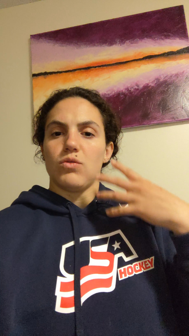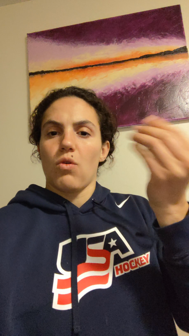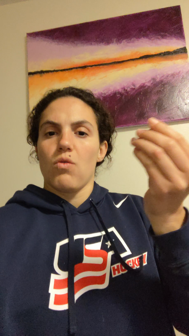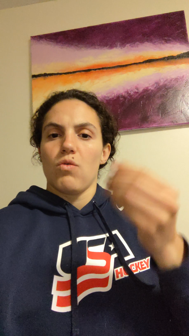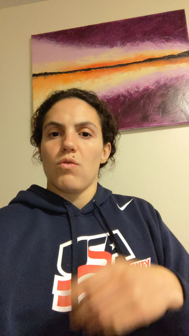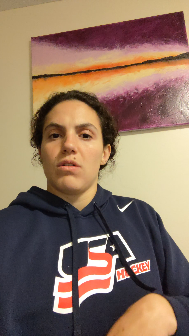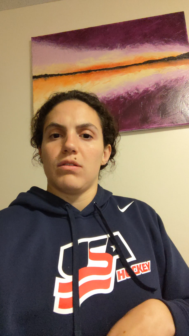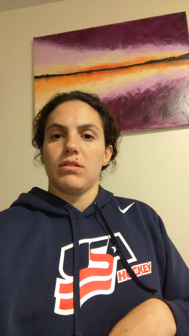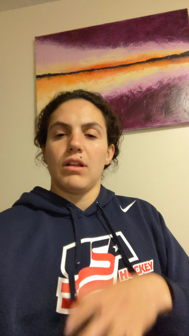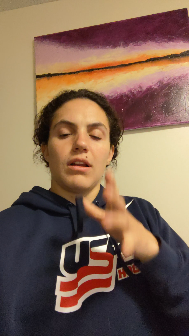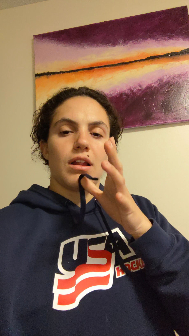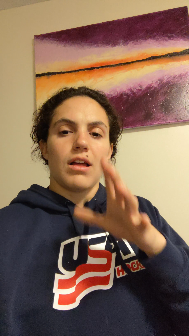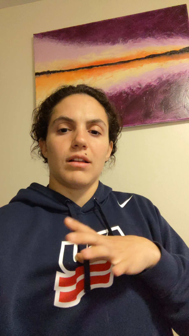lady